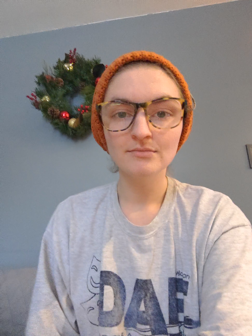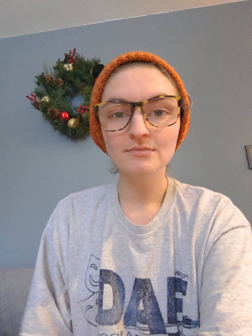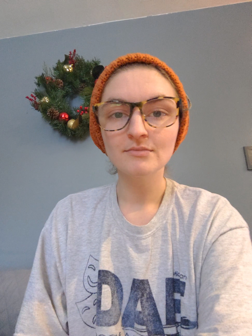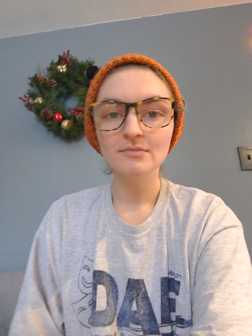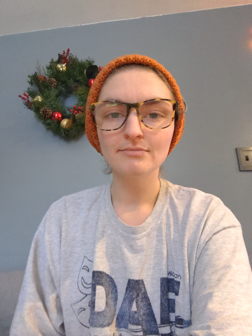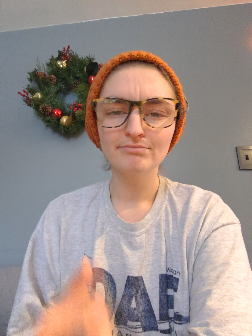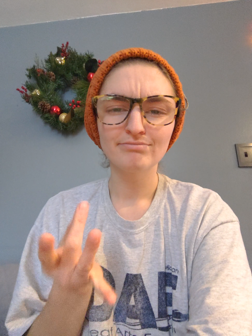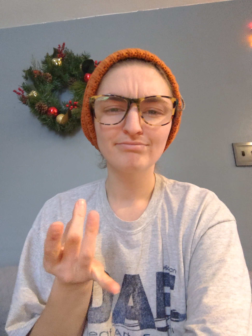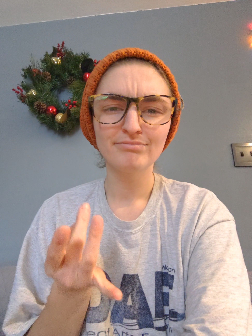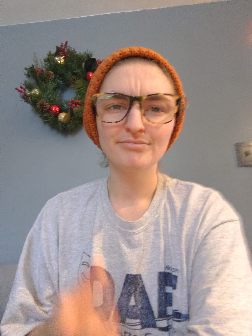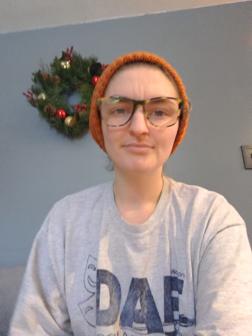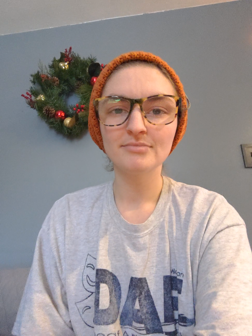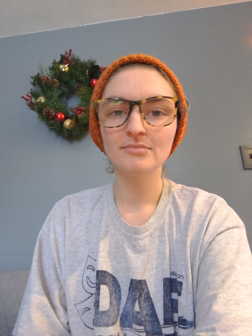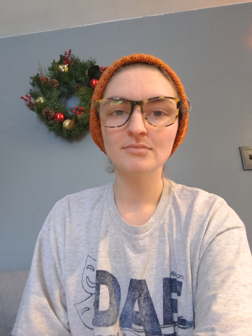sticky